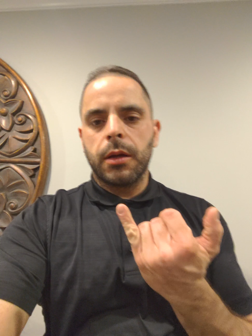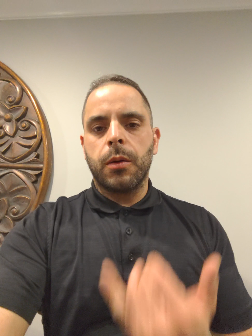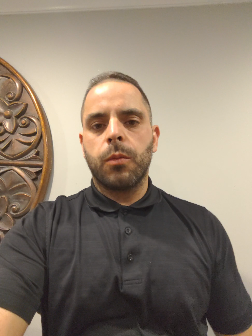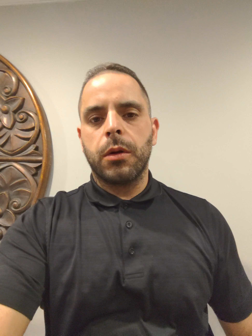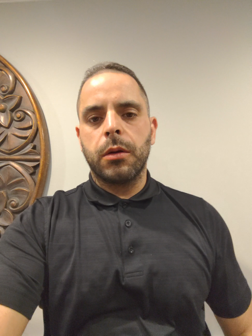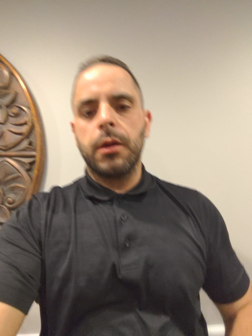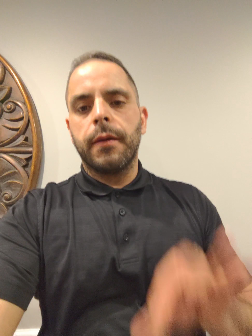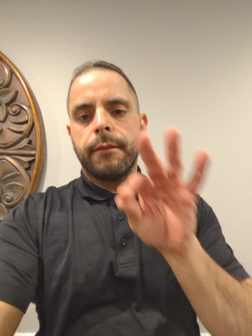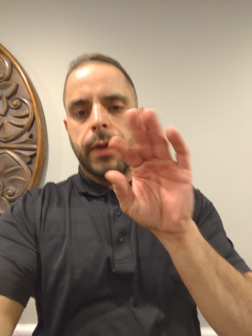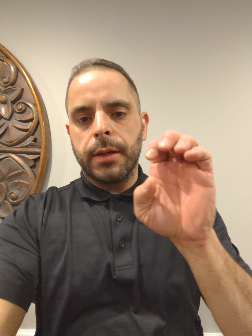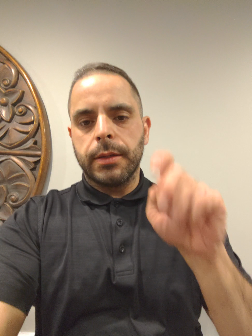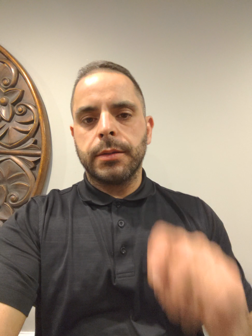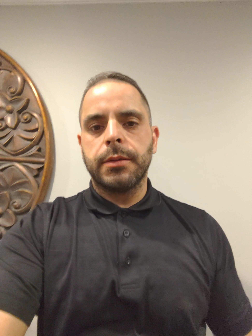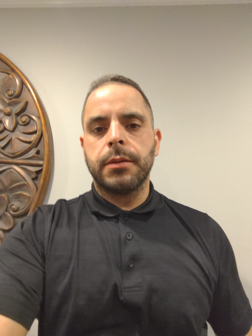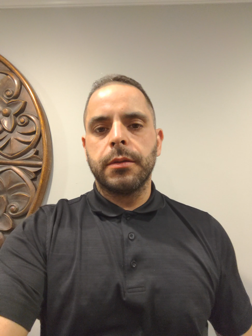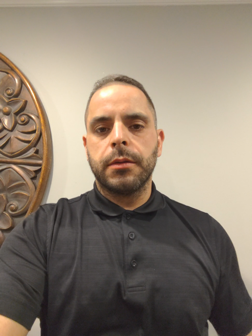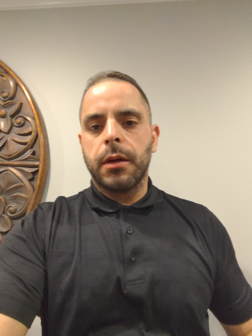feet